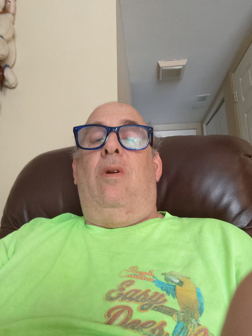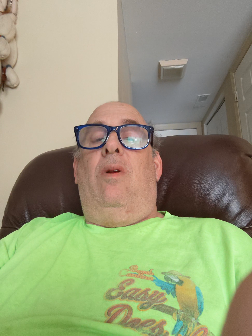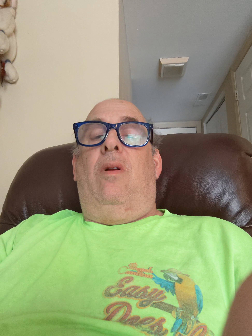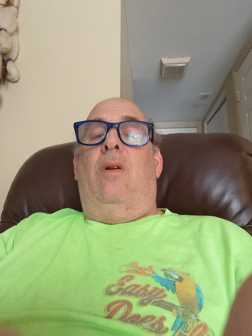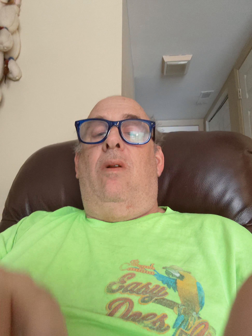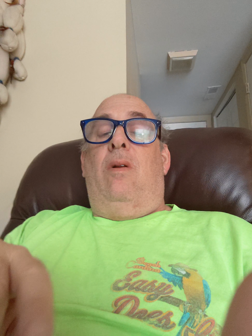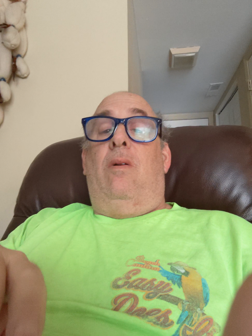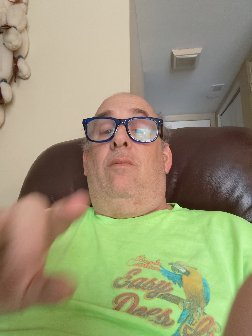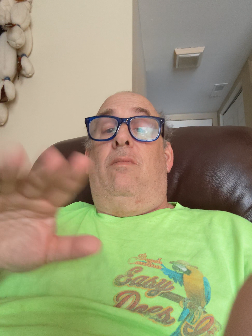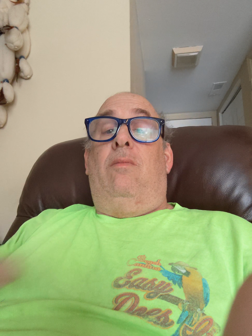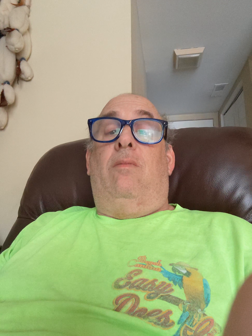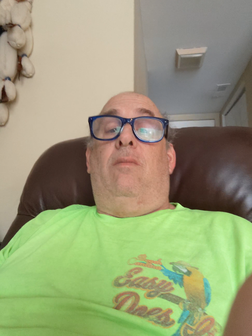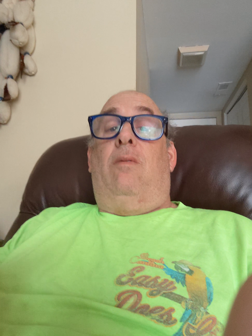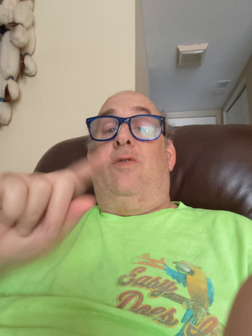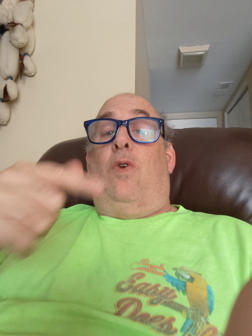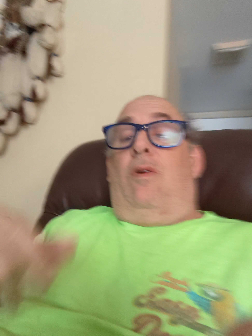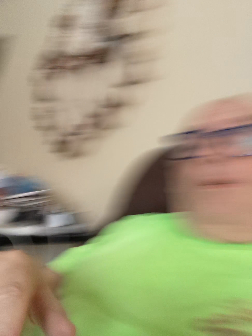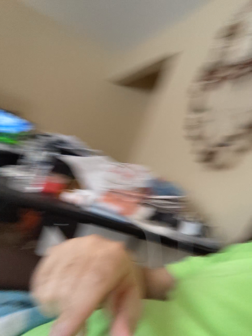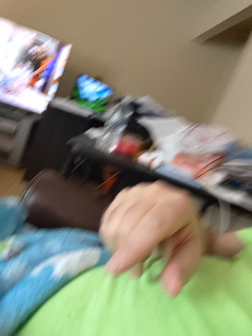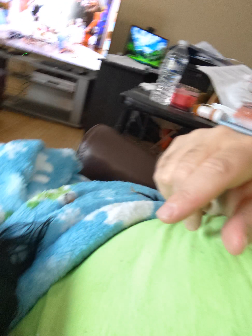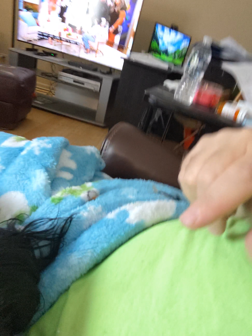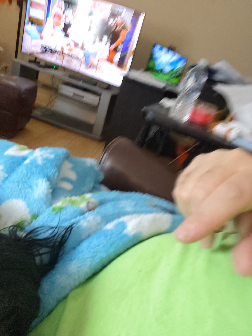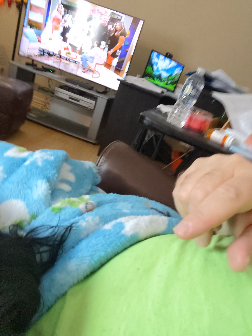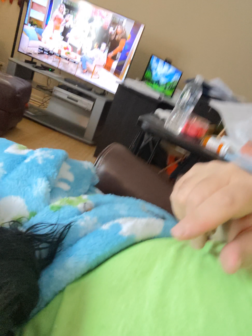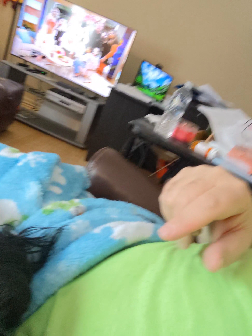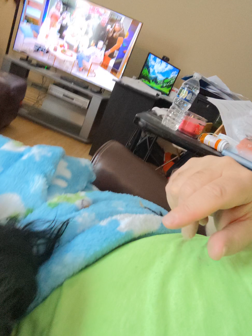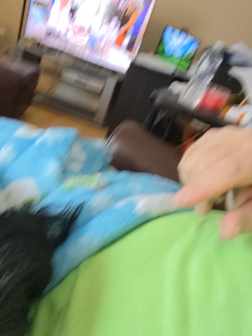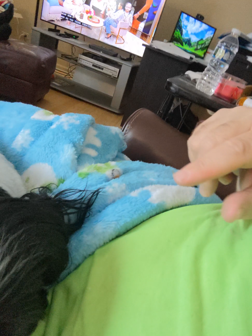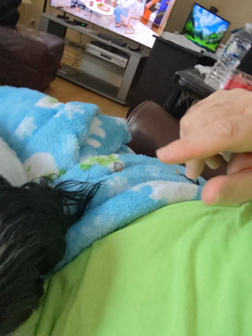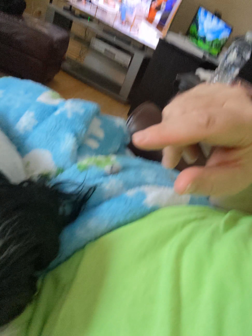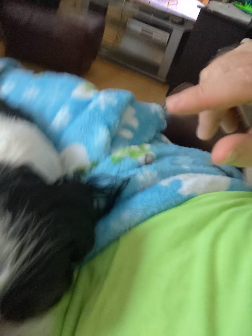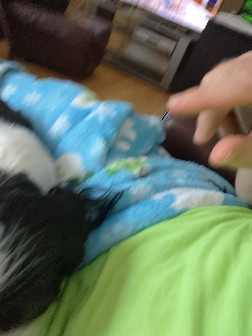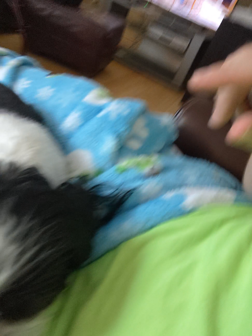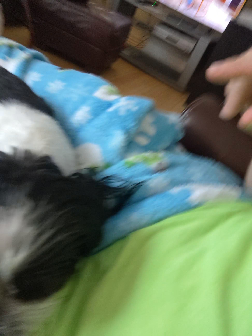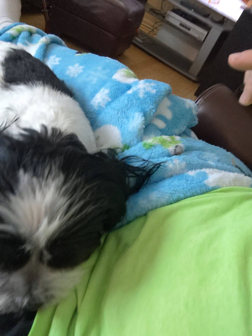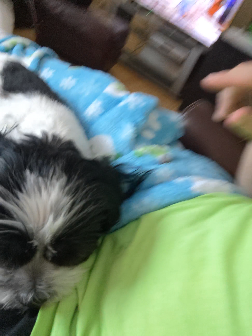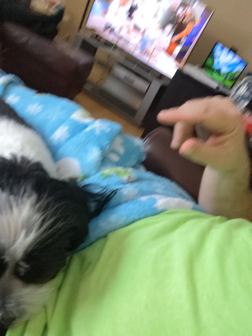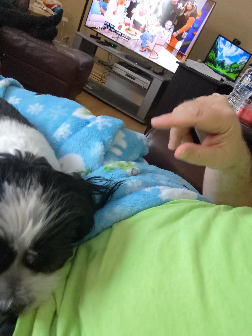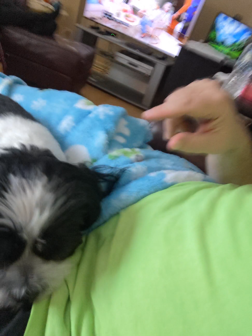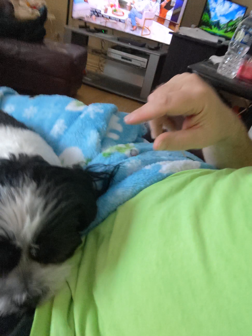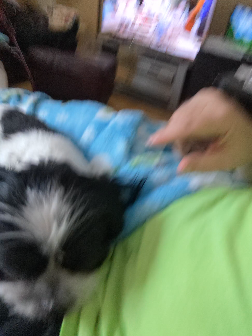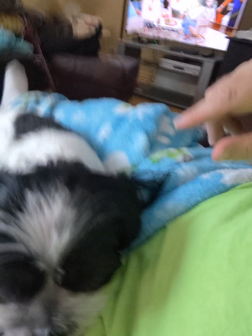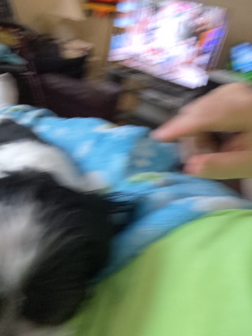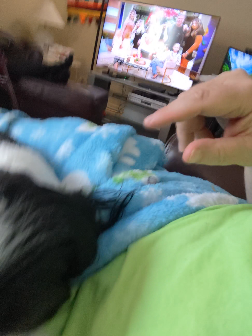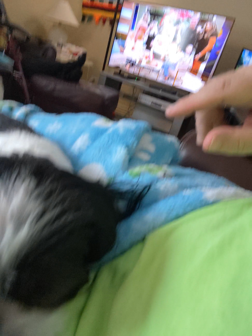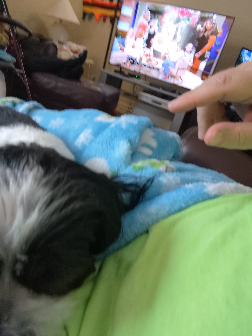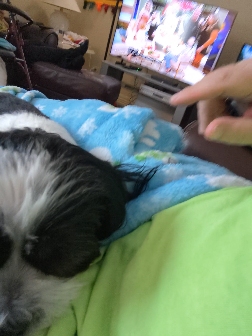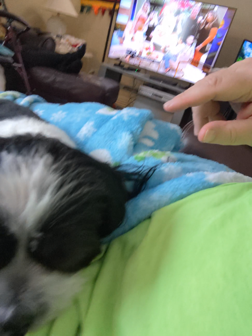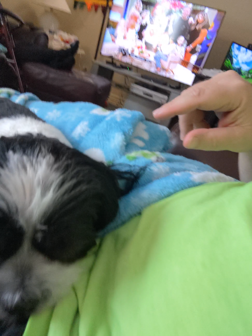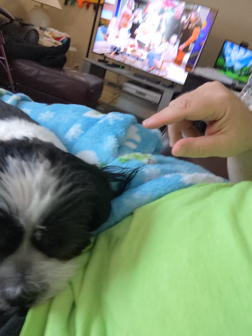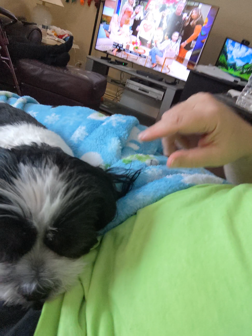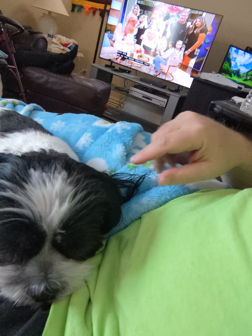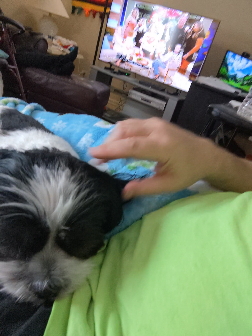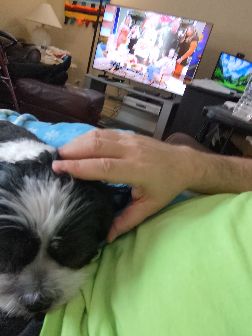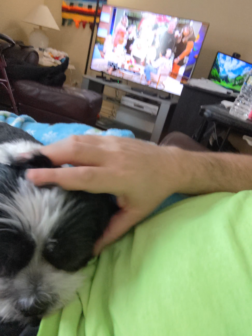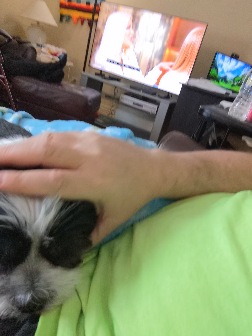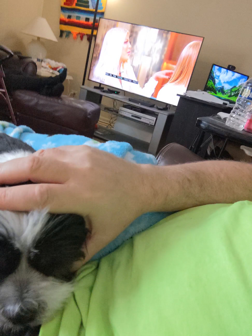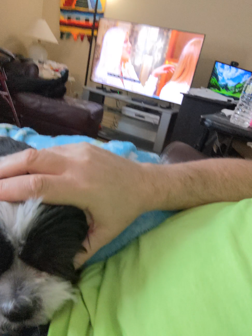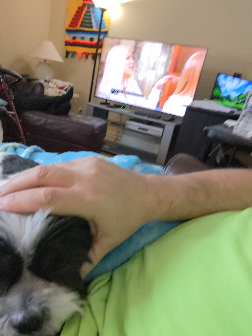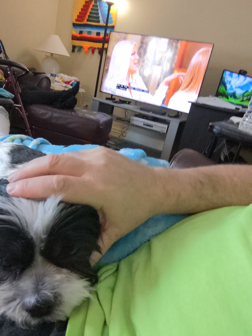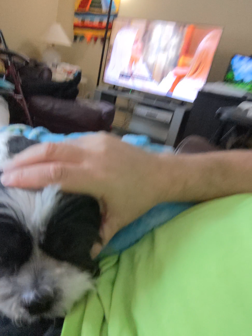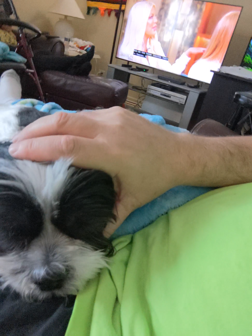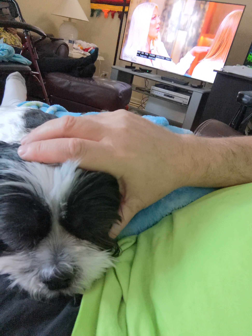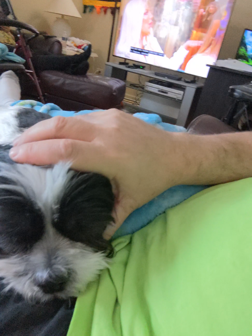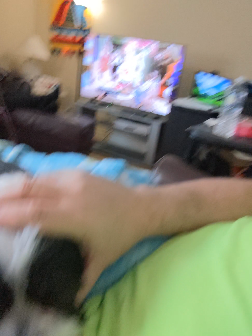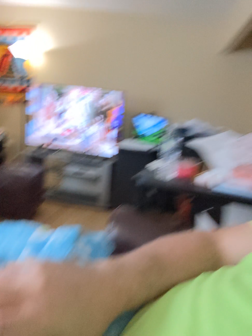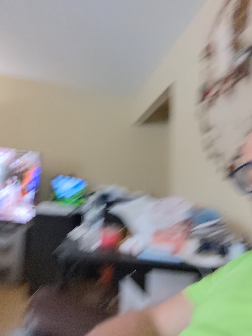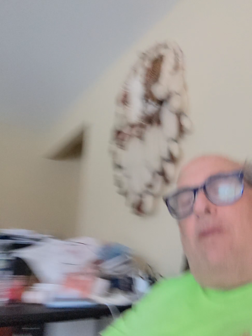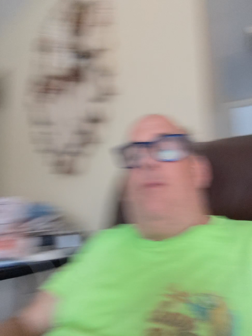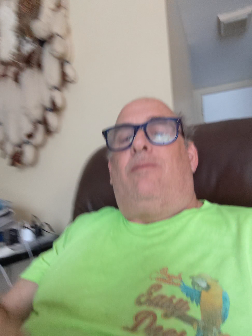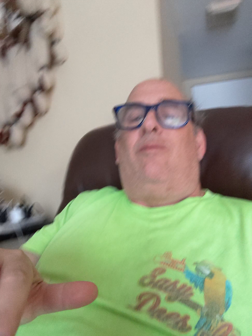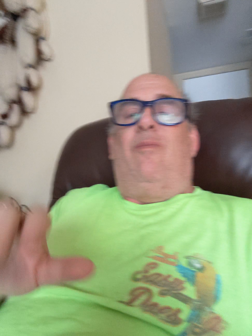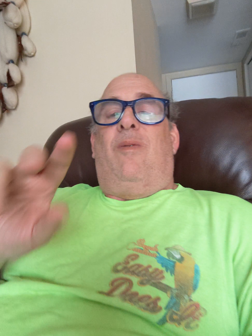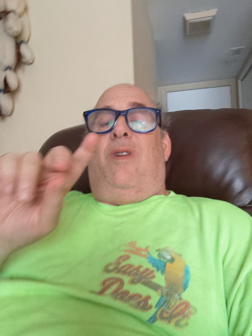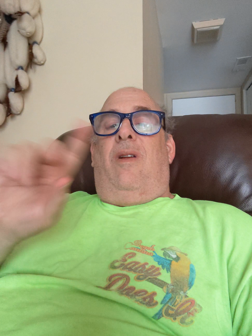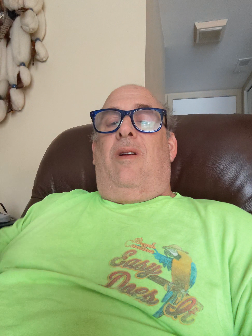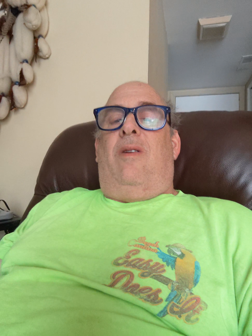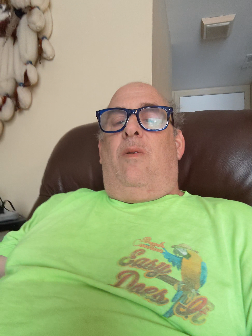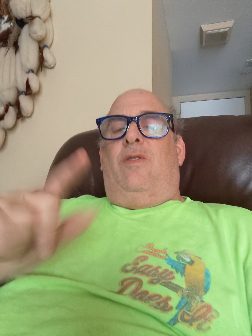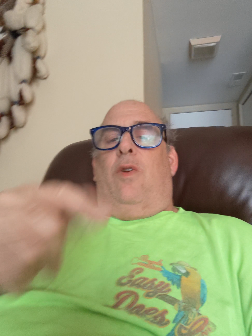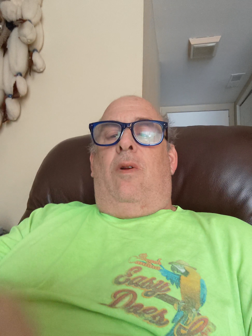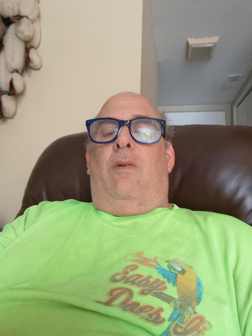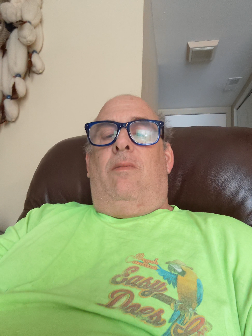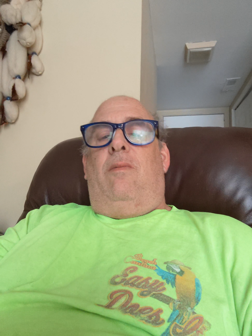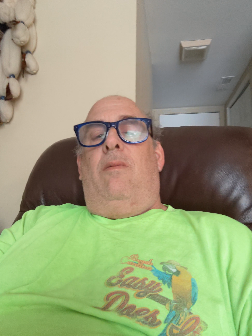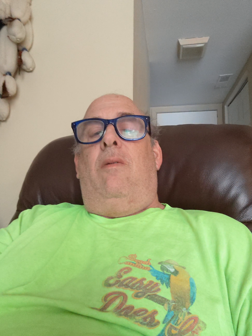dog